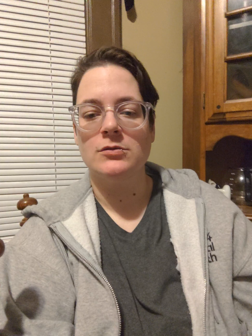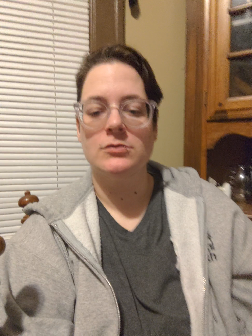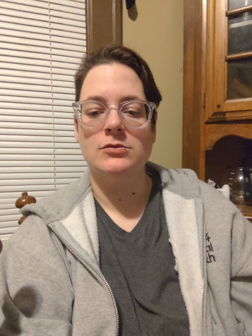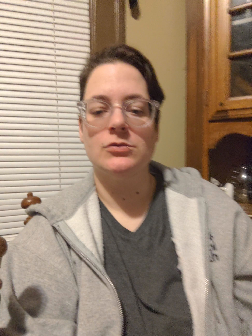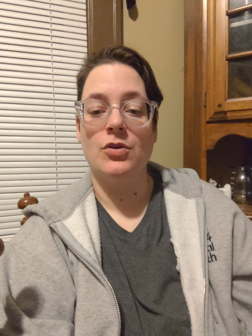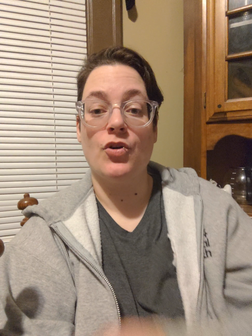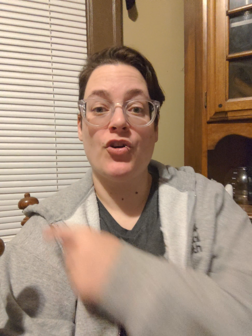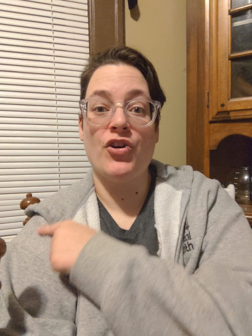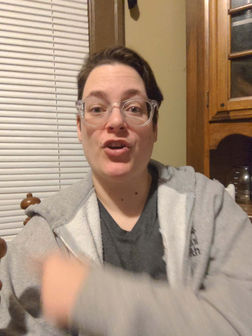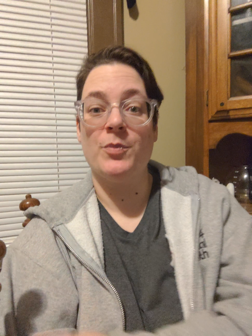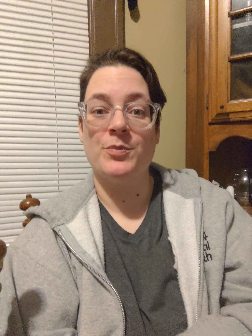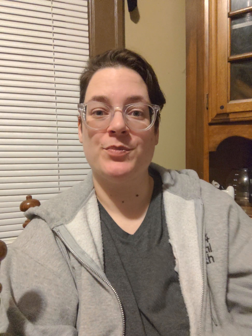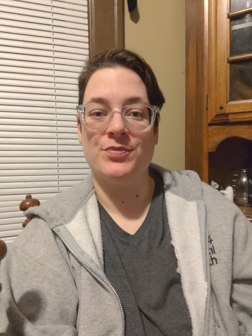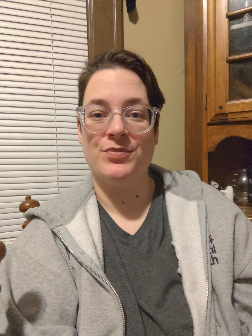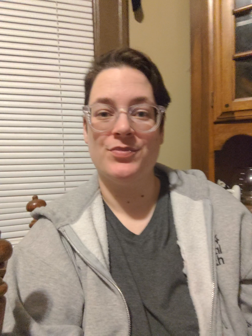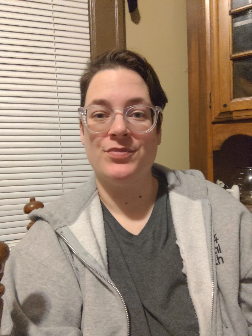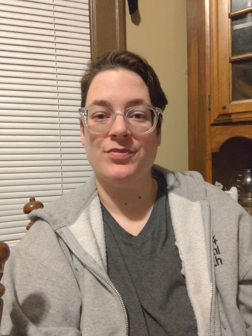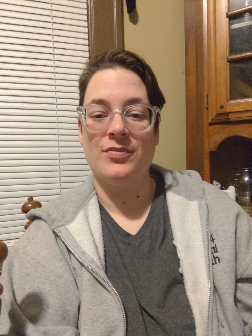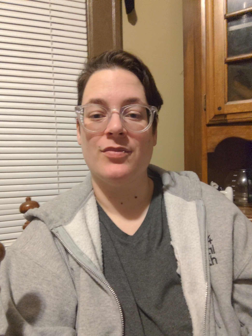arm